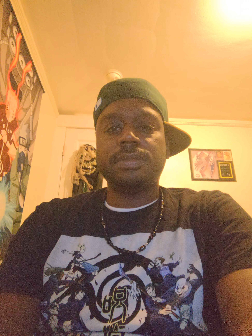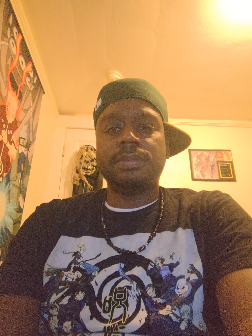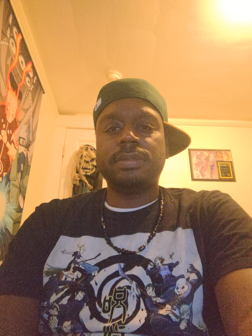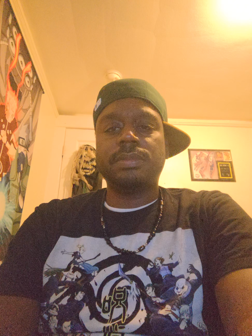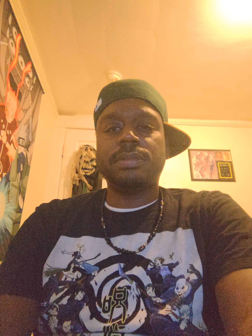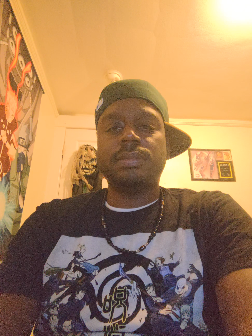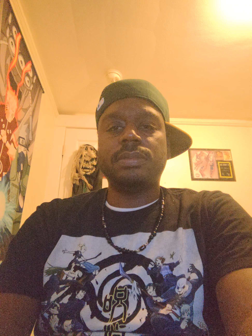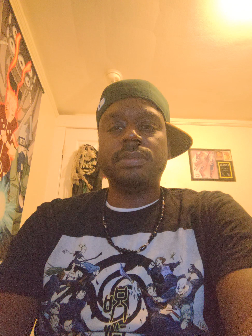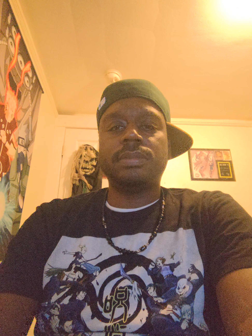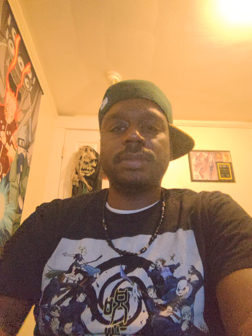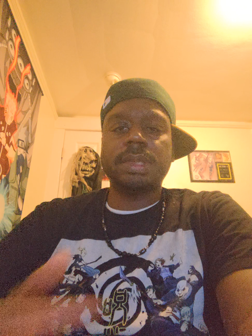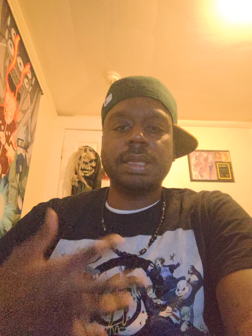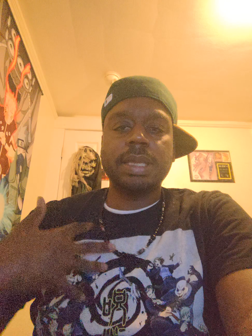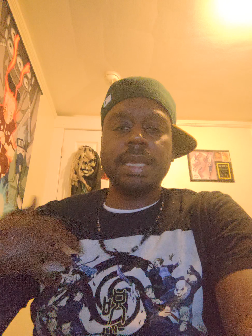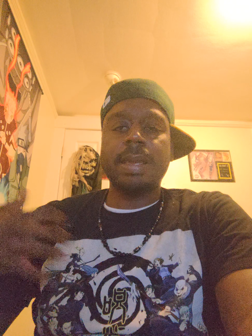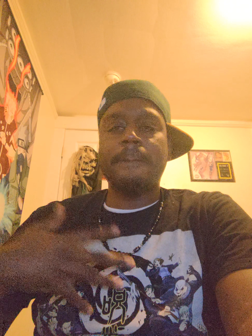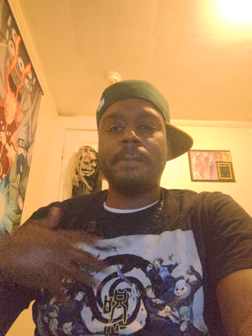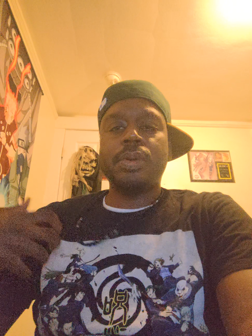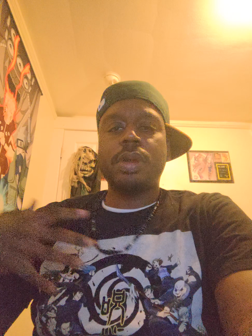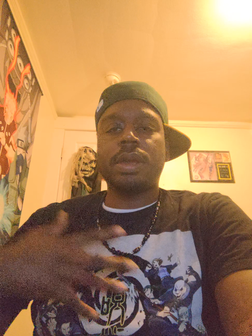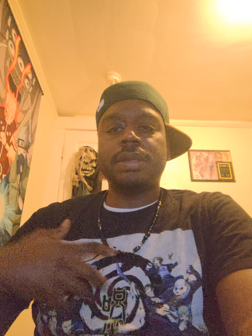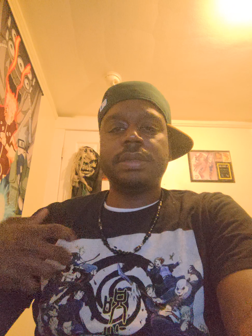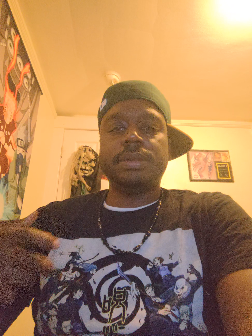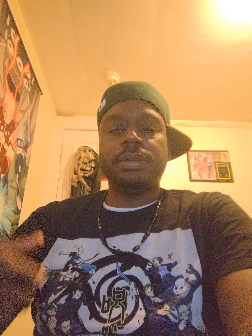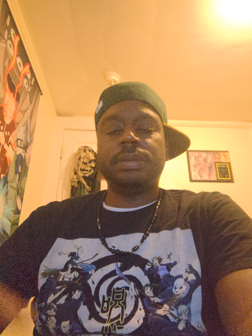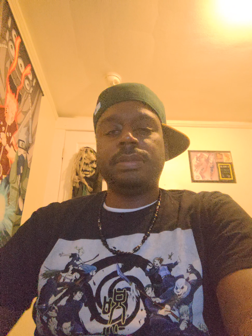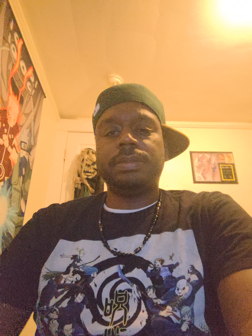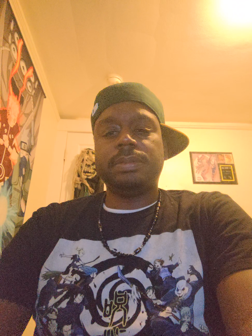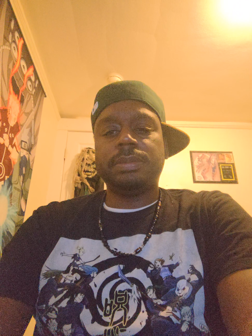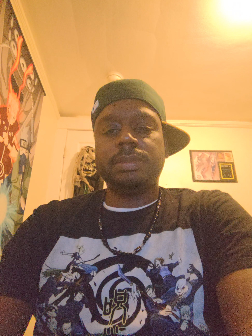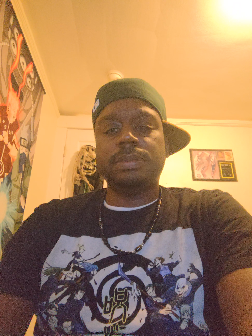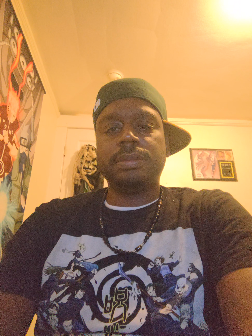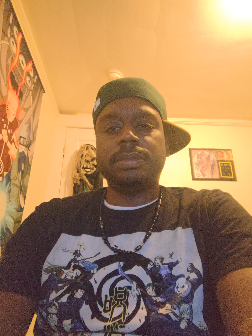zebra